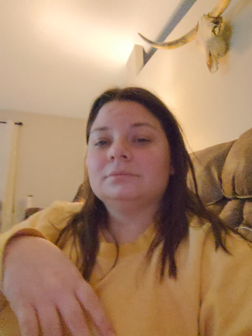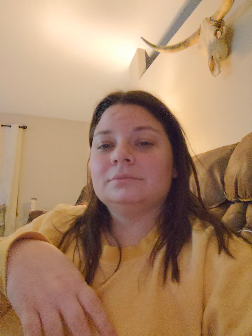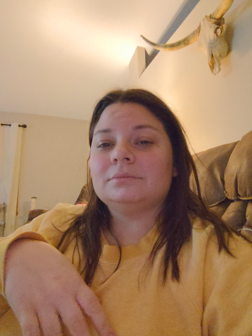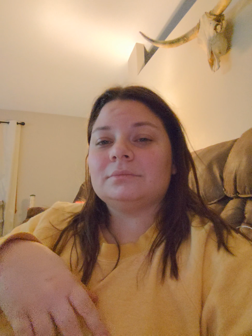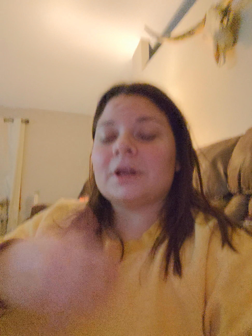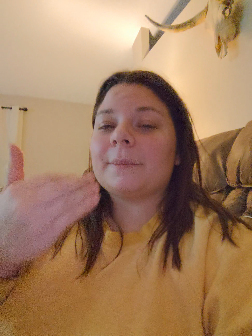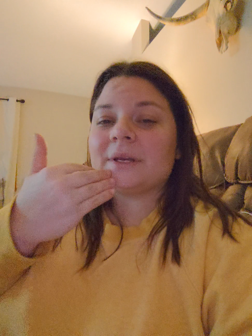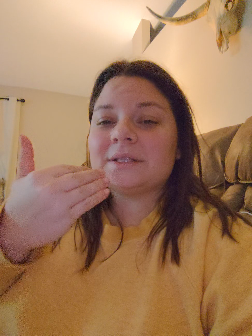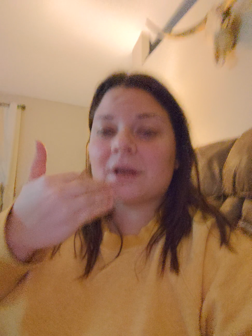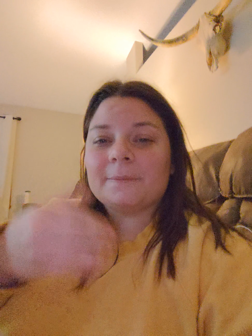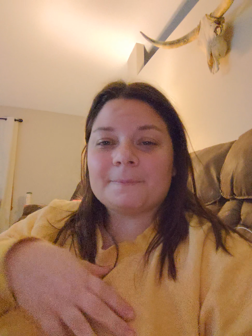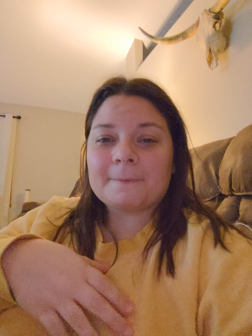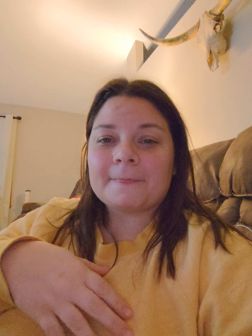pizza